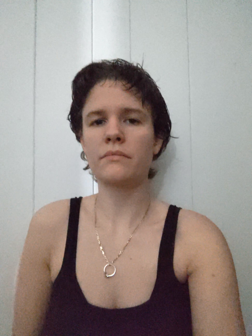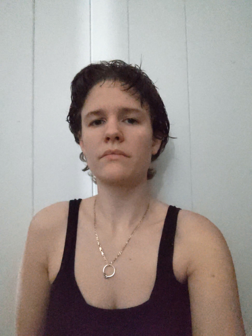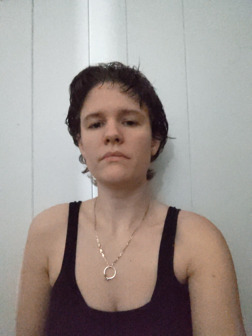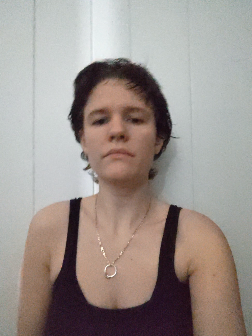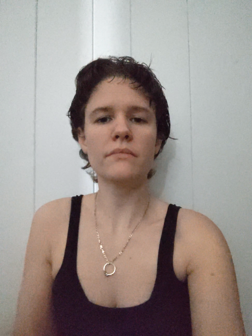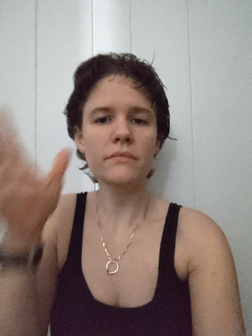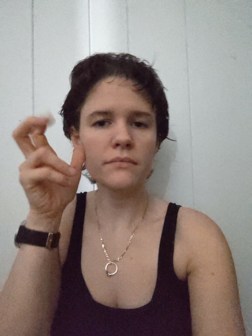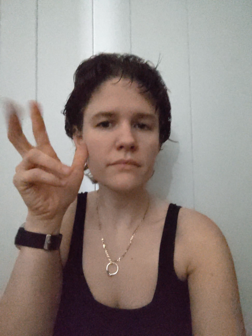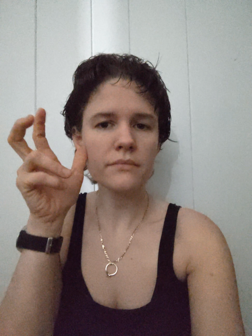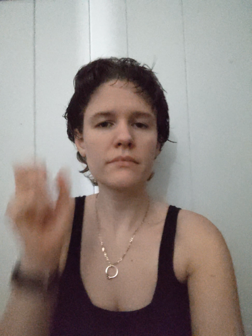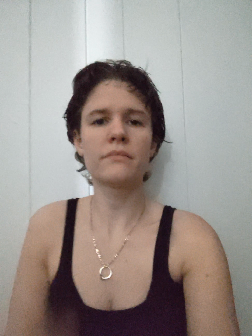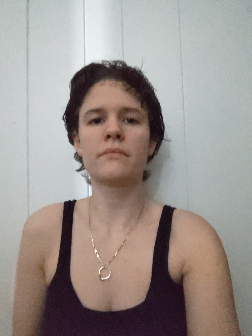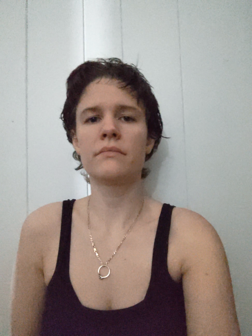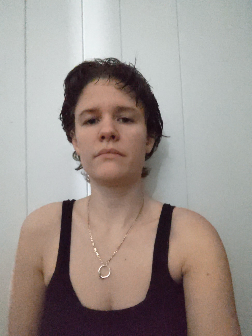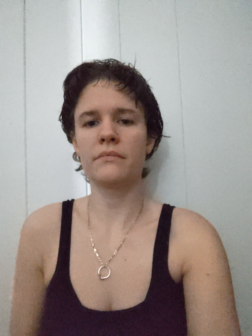hear